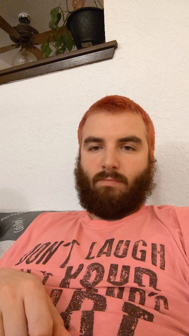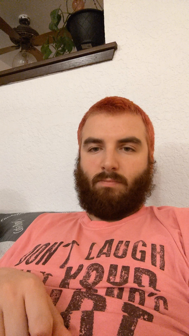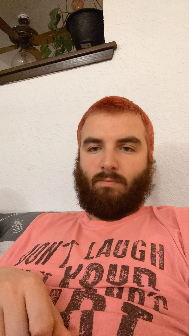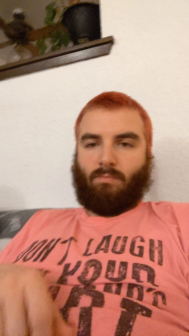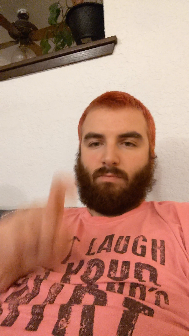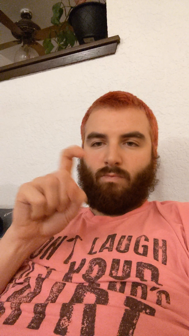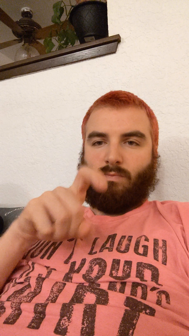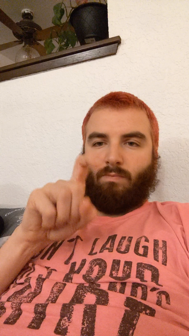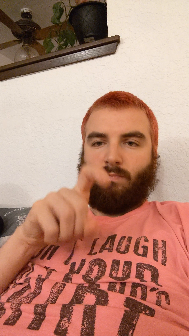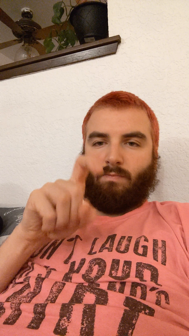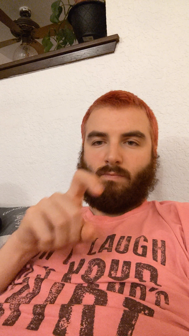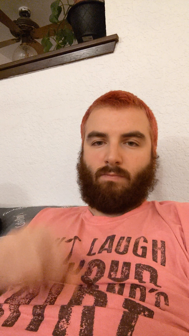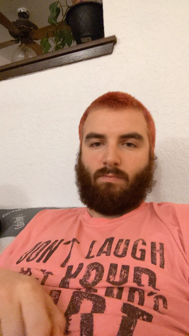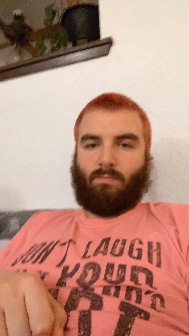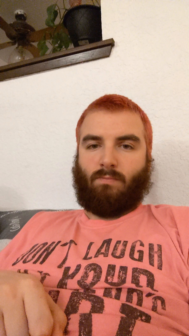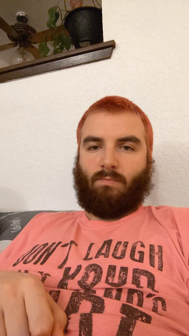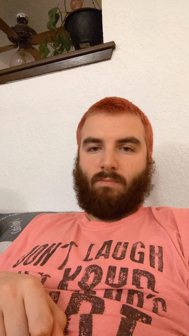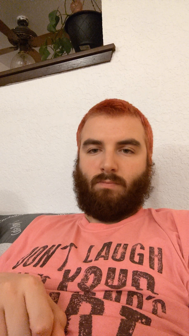should